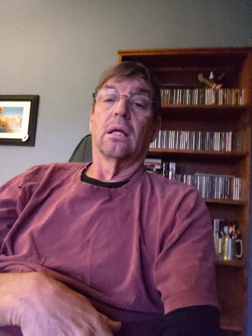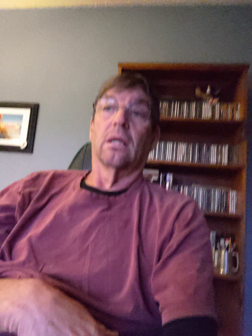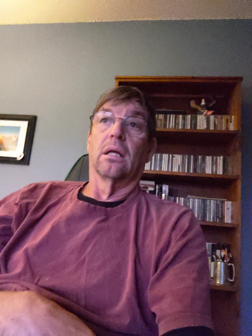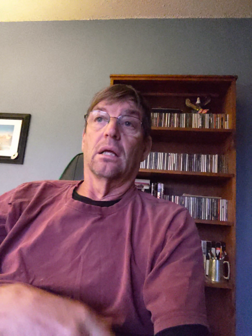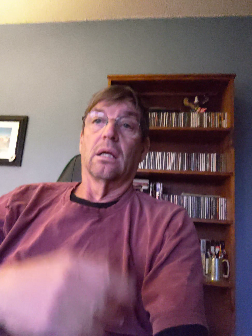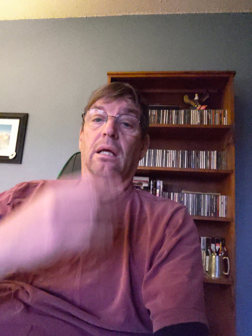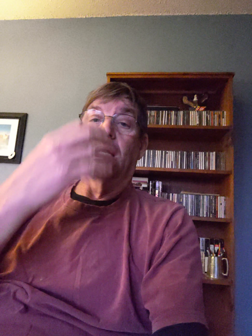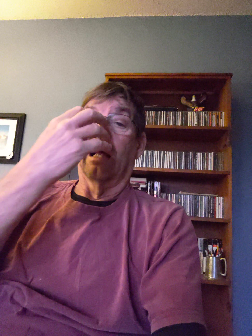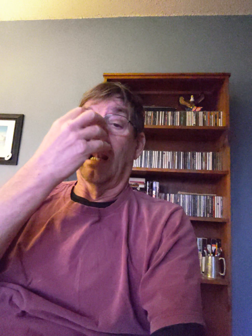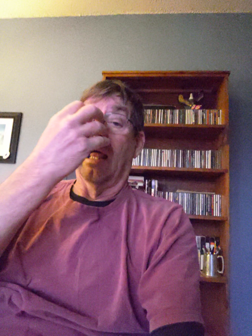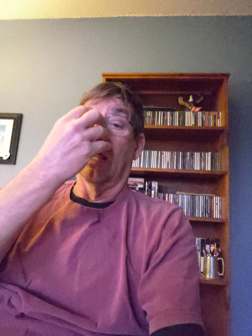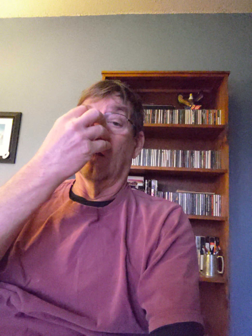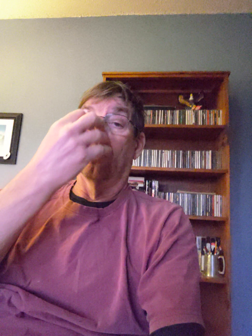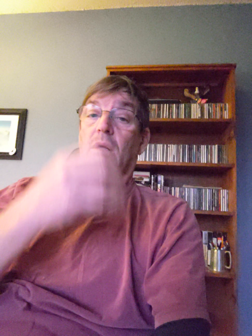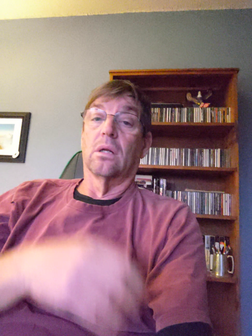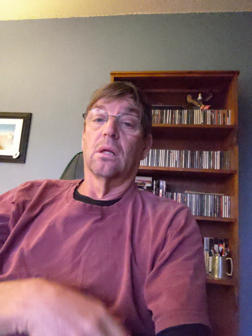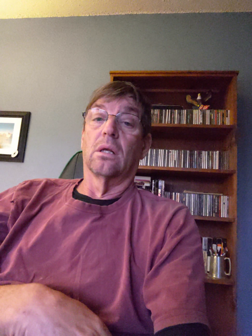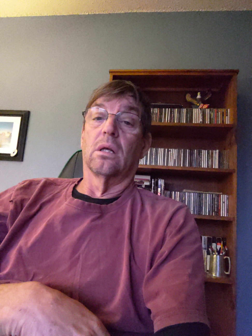clown